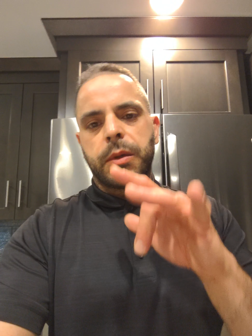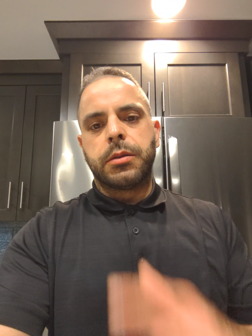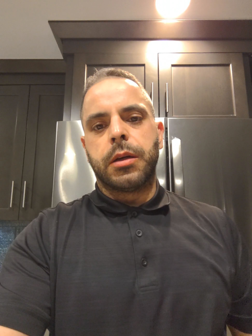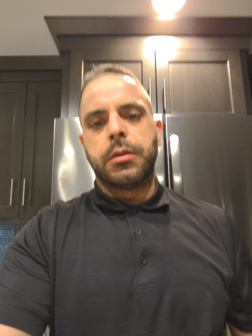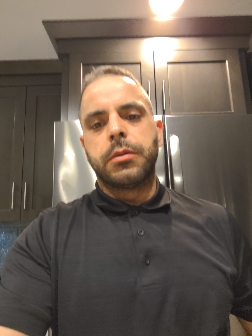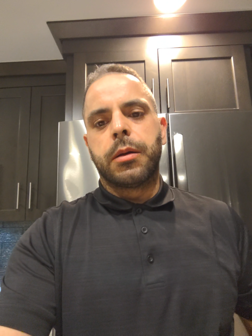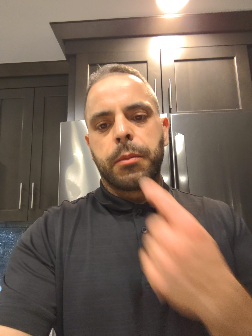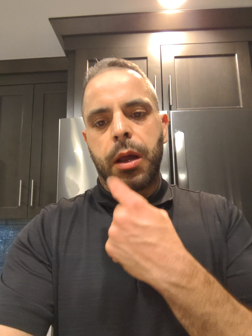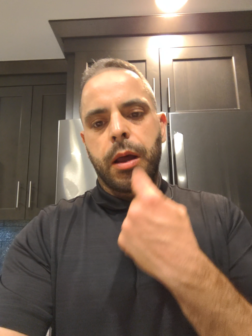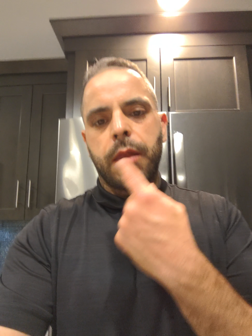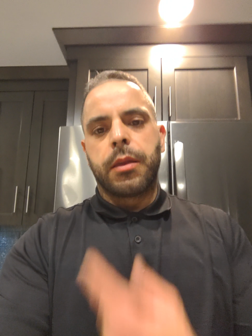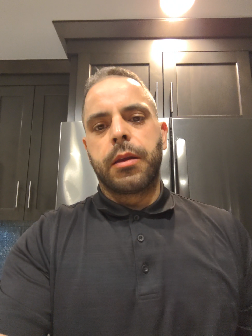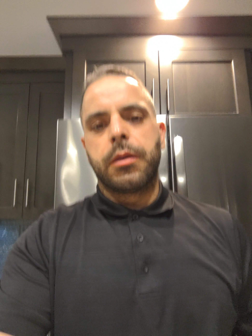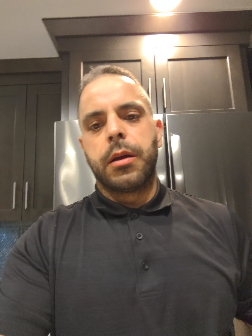mouth